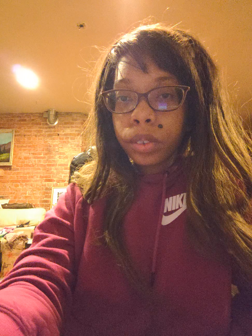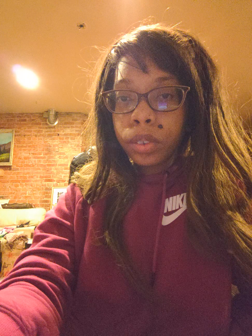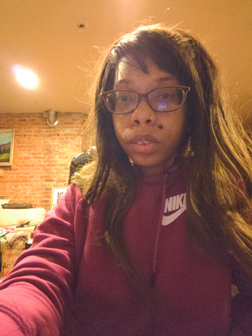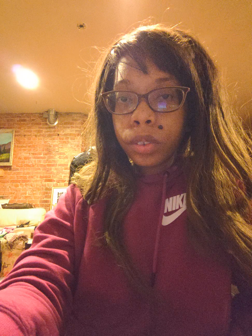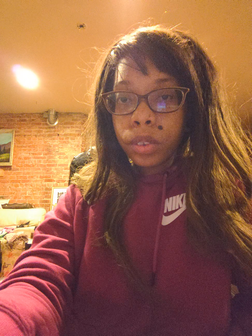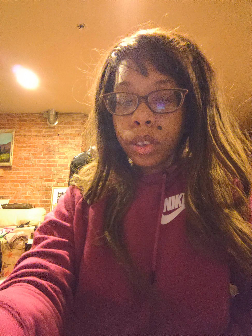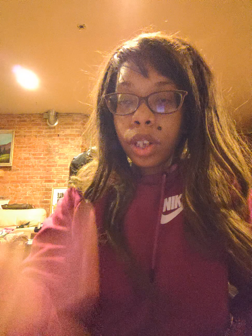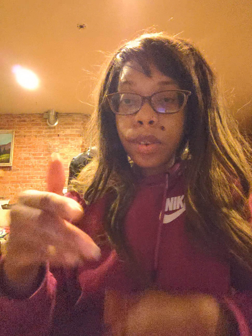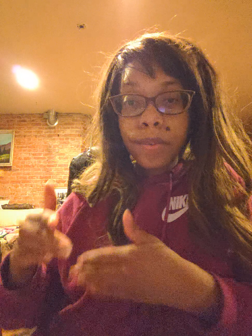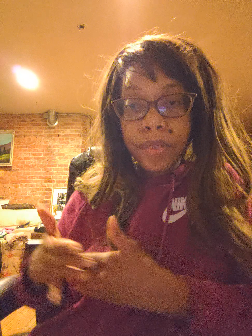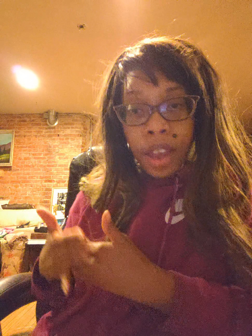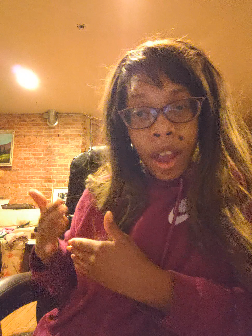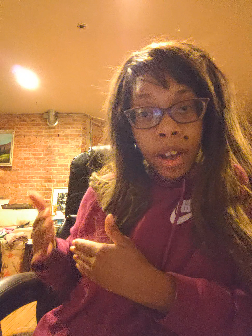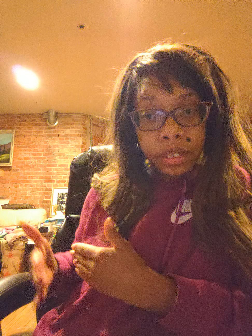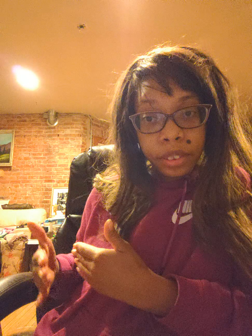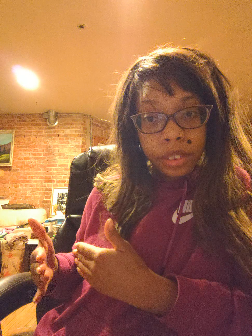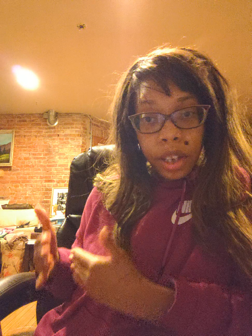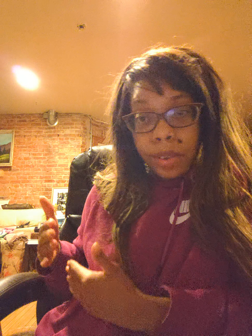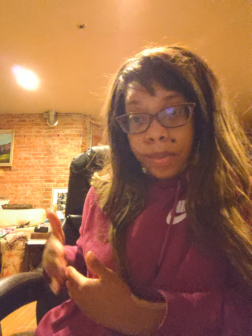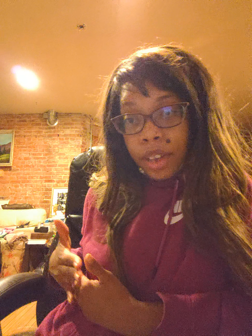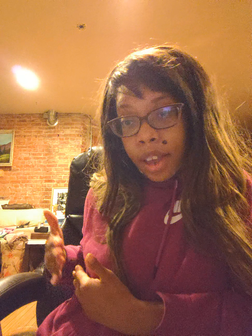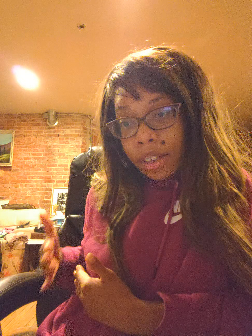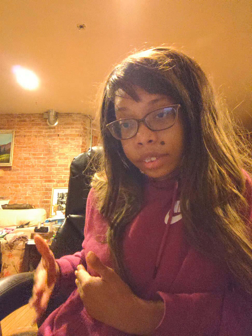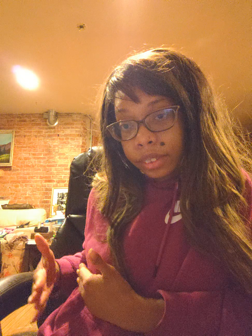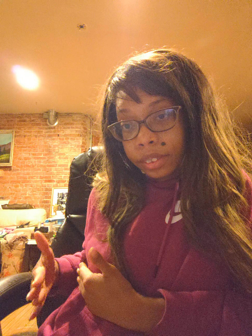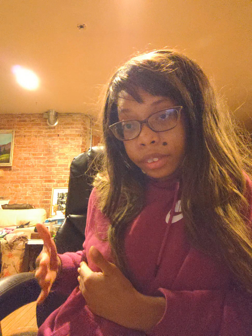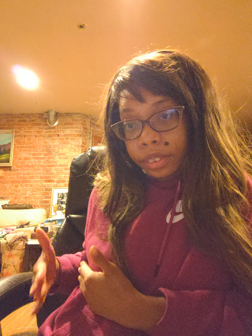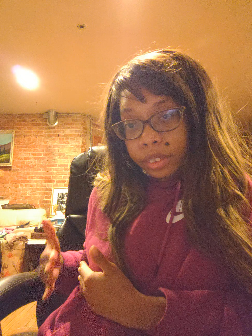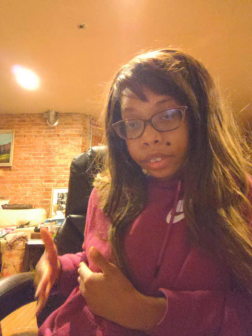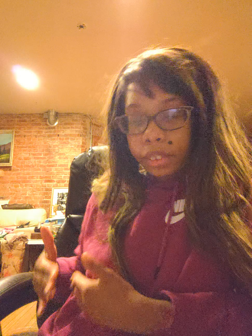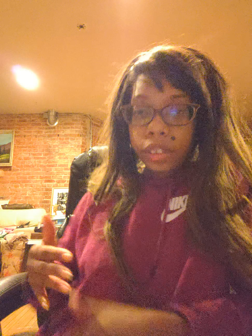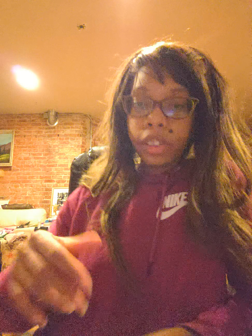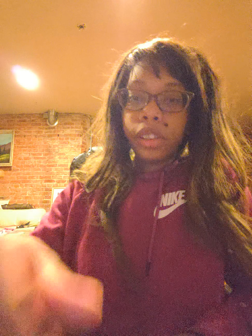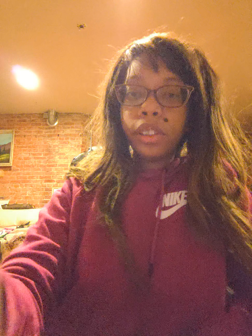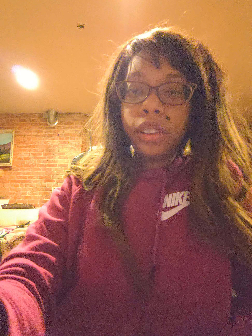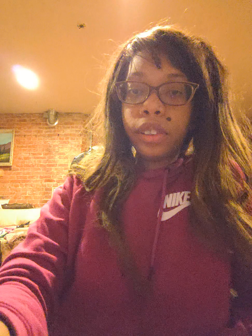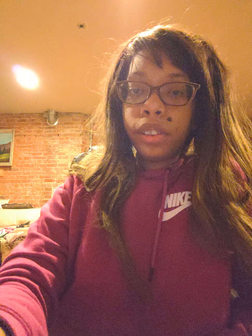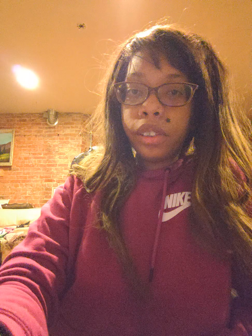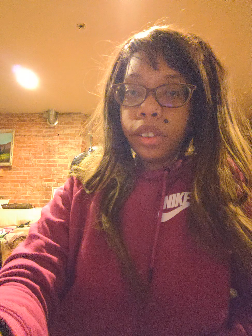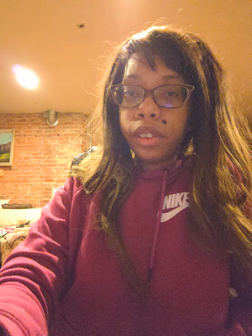beside